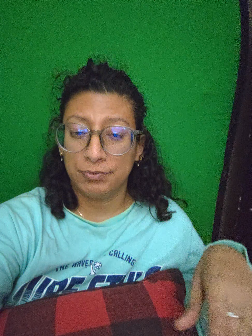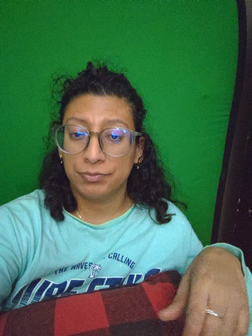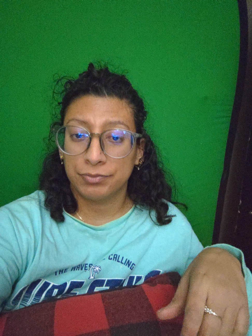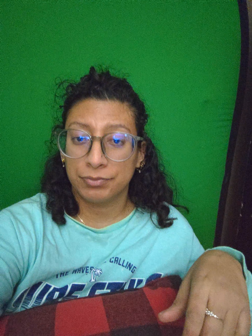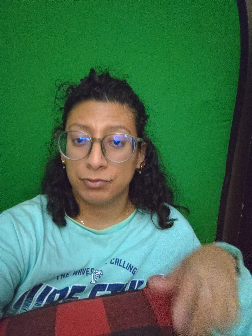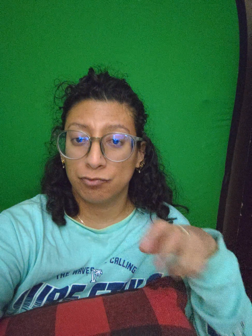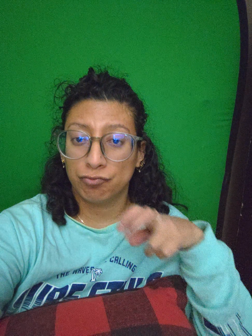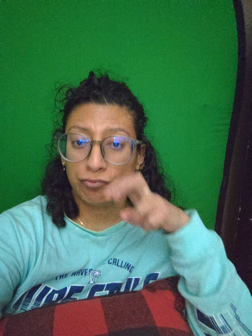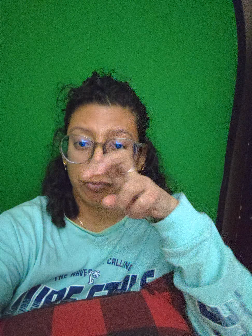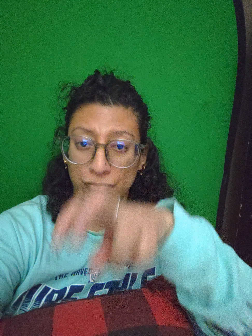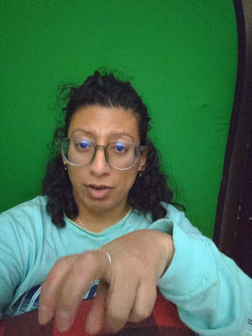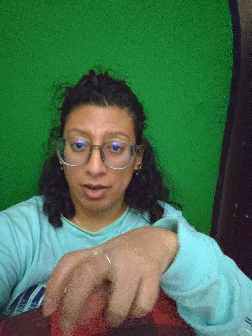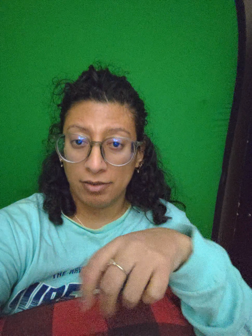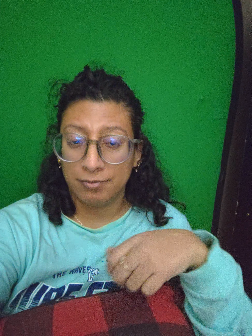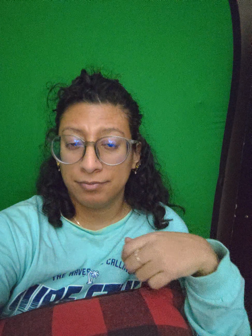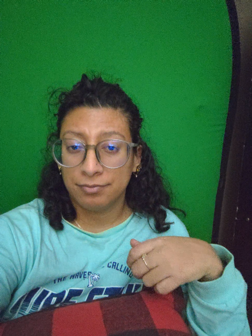ride